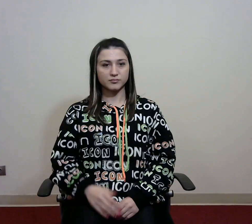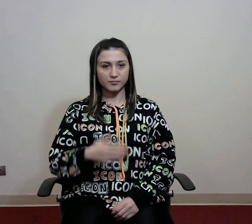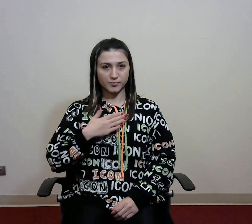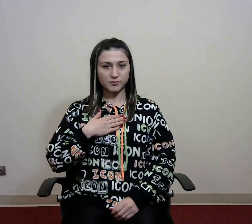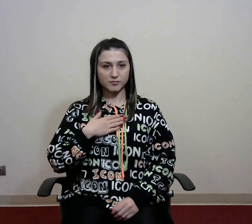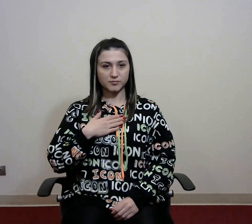mən